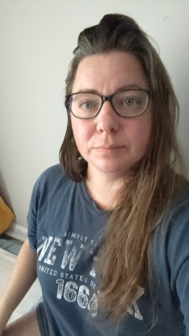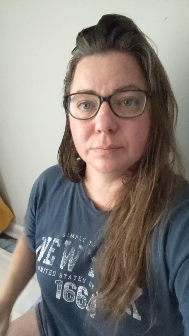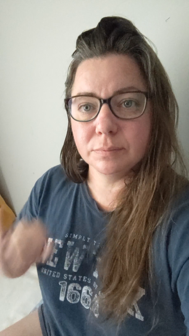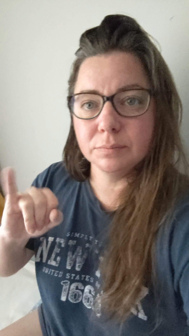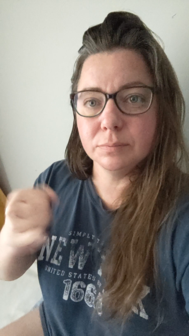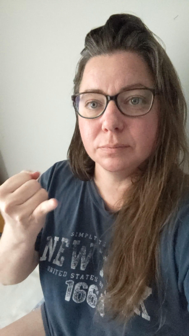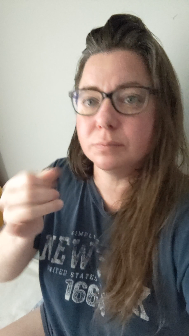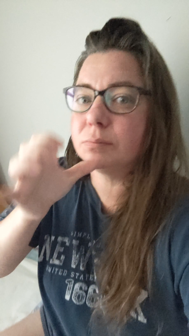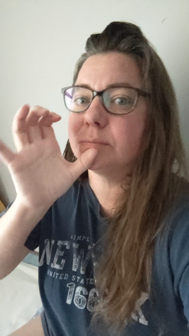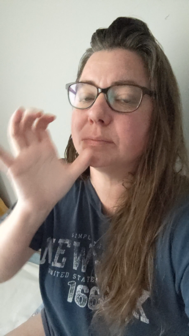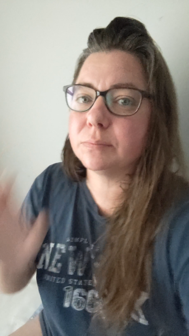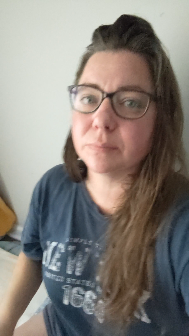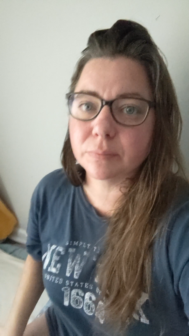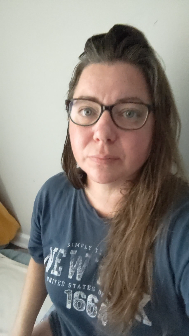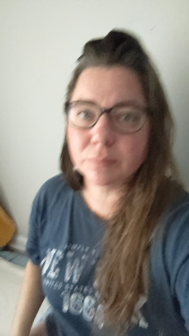juice